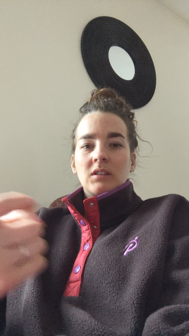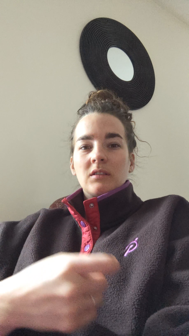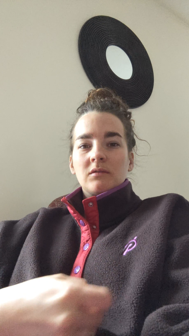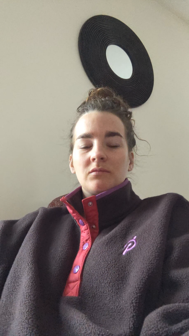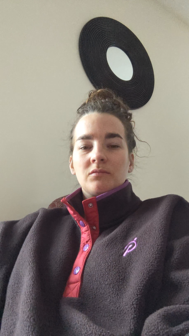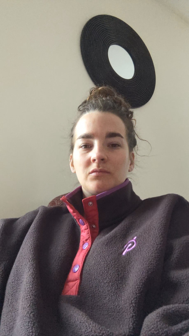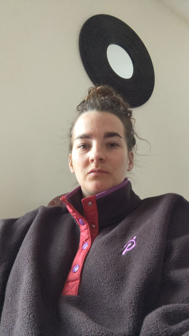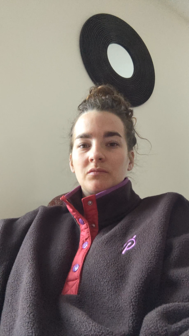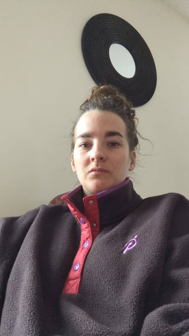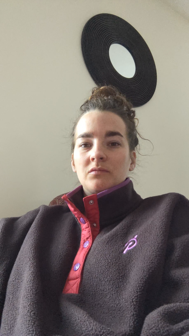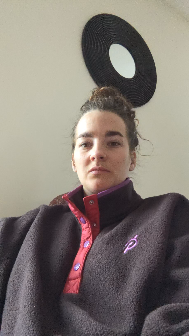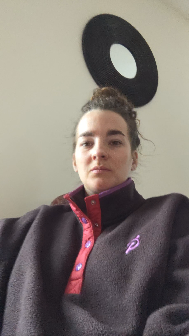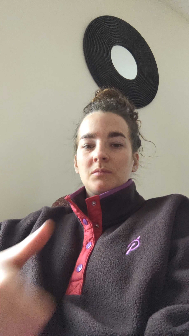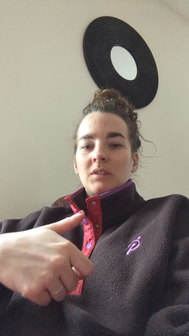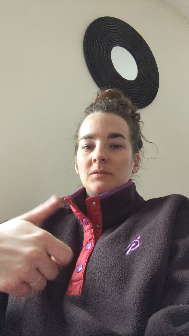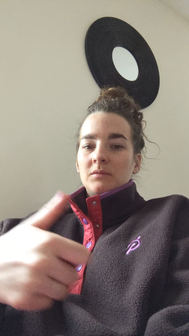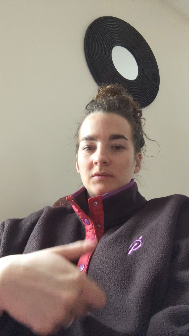basement